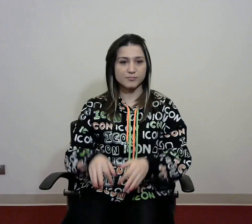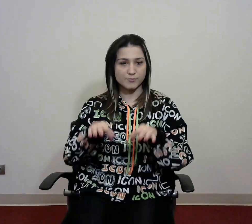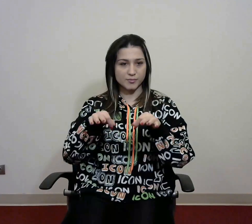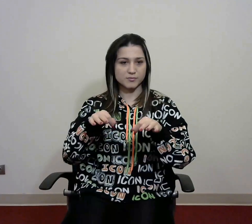avtomobil